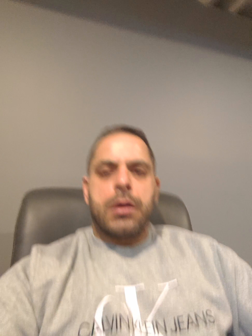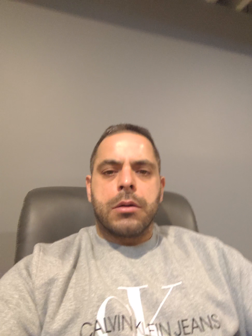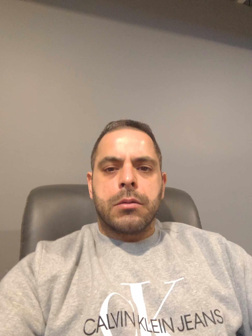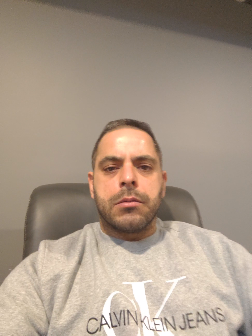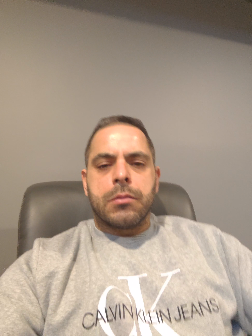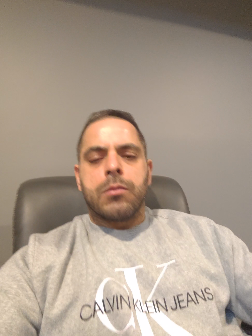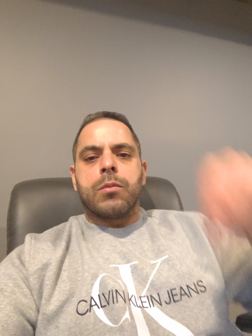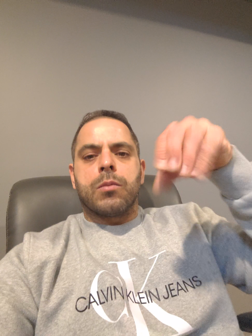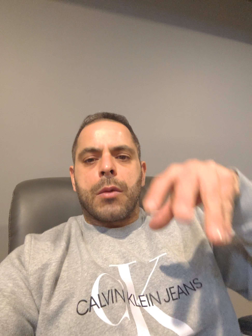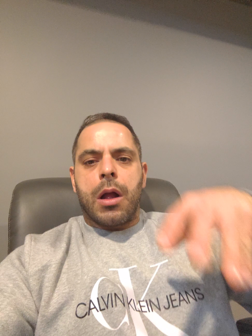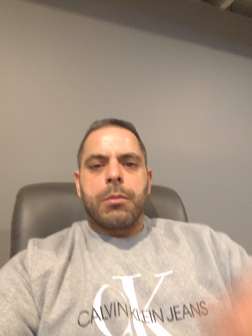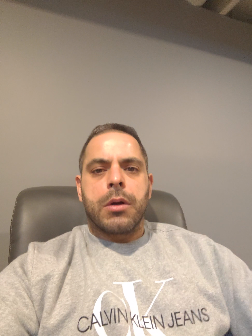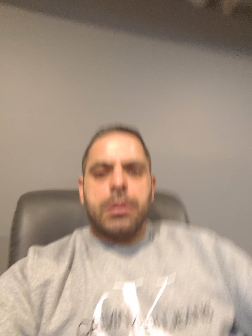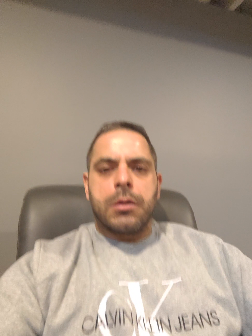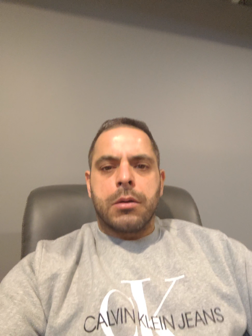drop